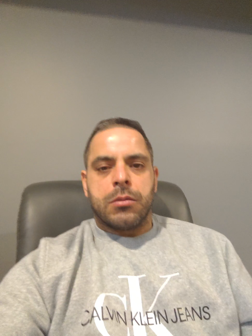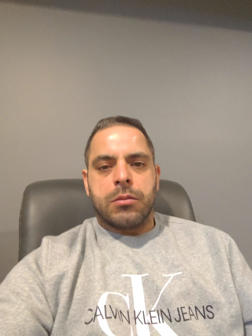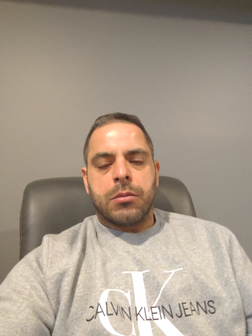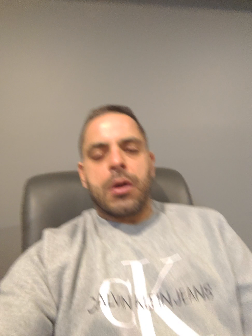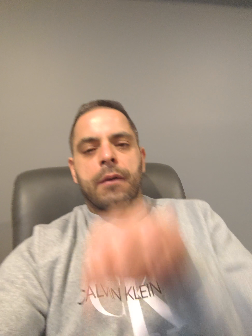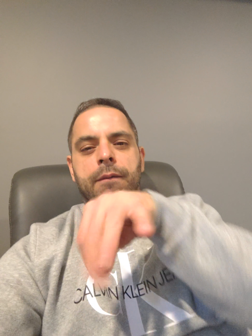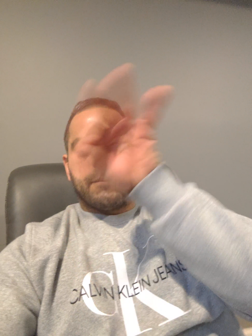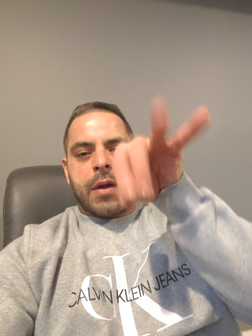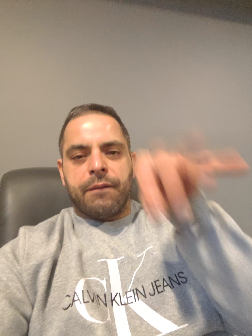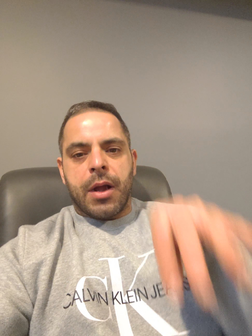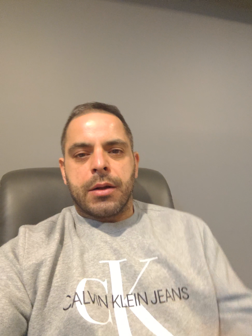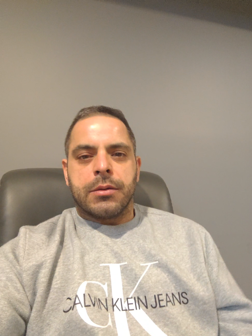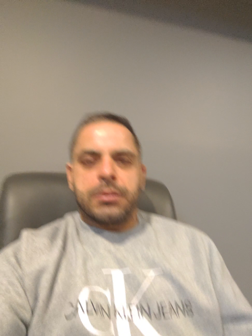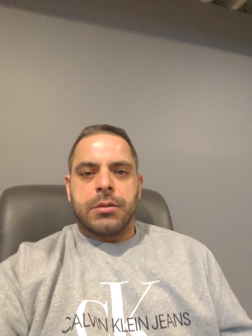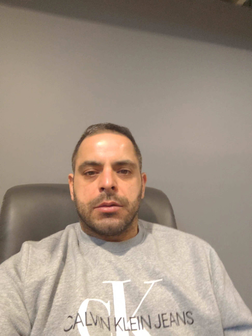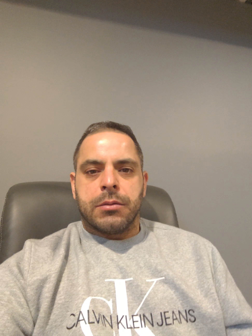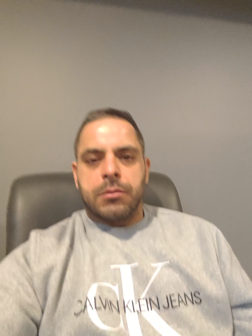french fries